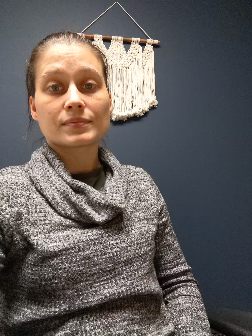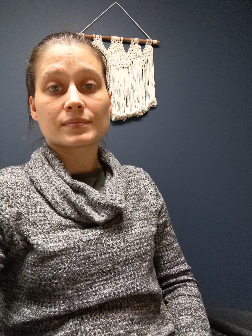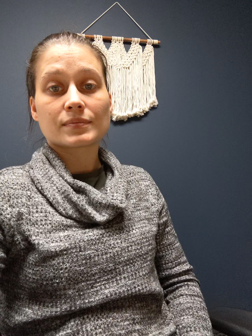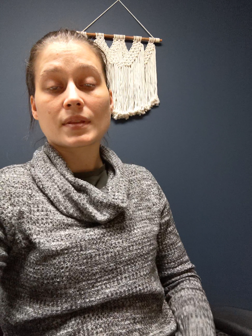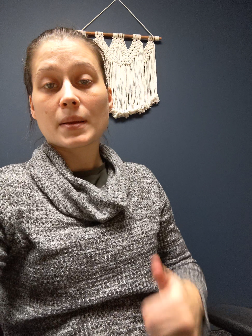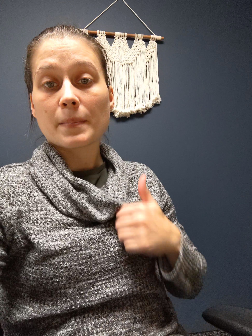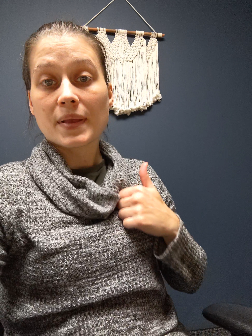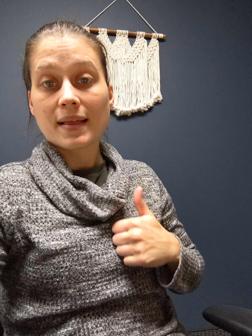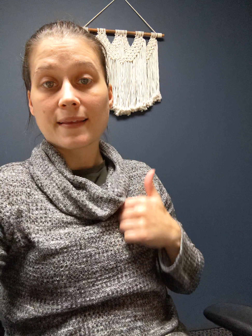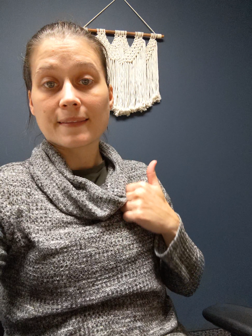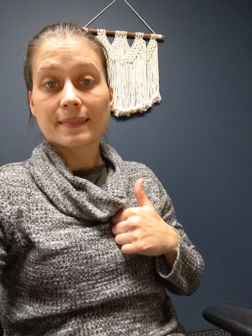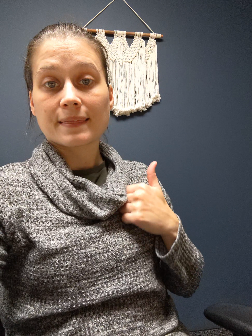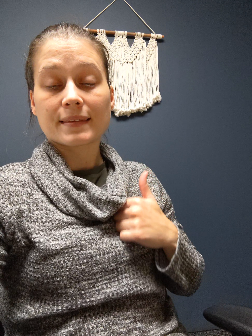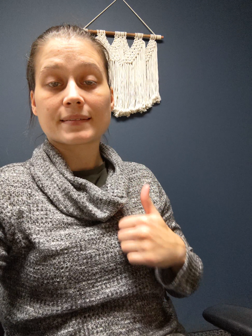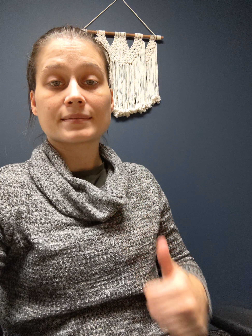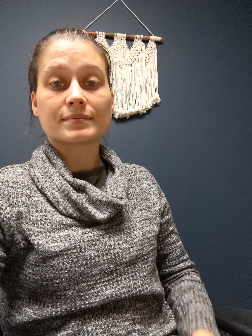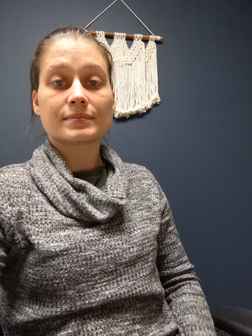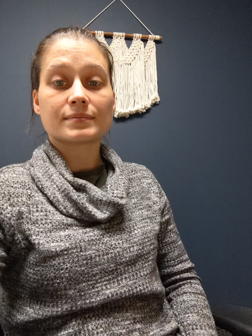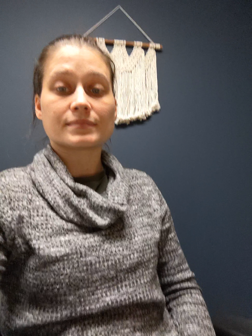bath